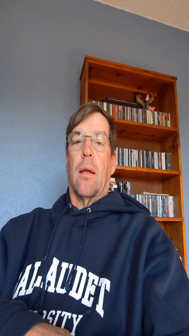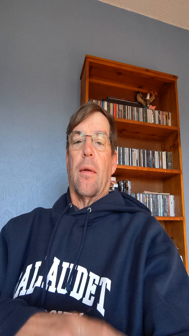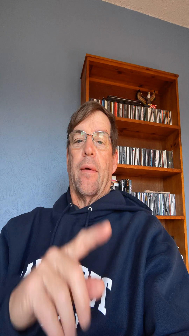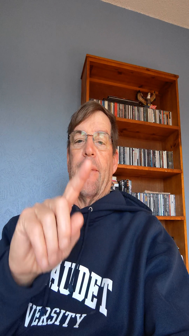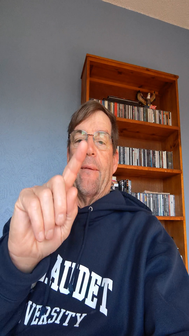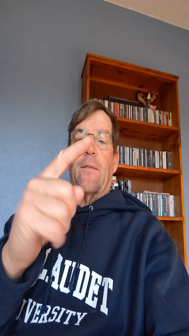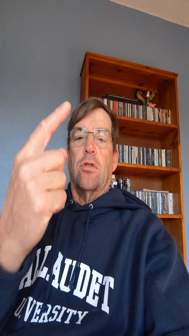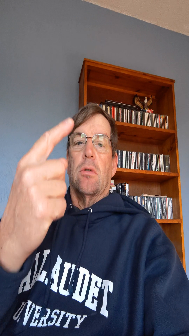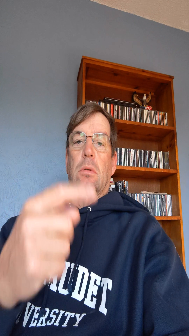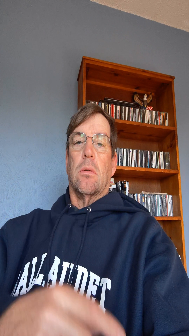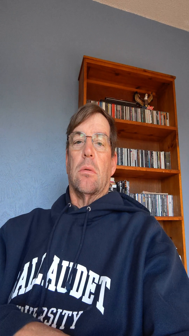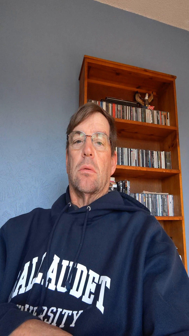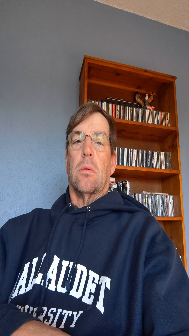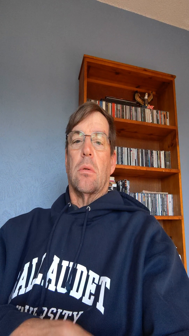first